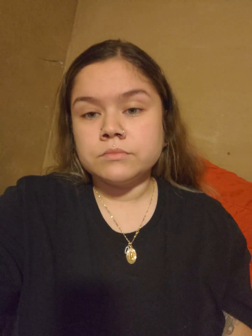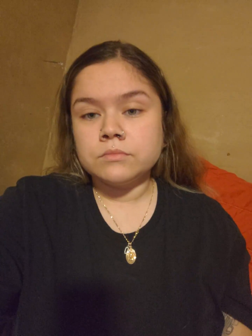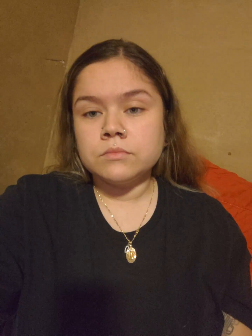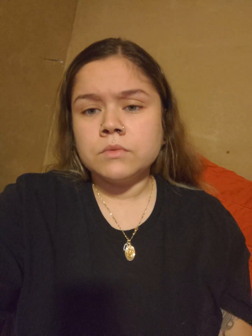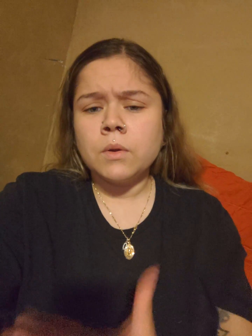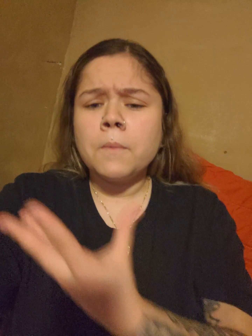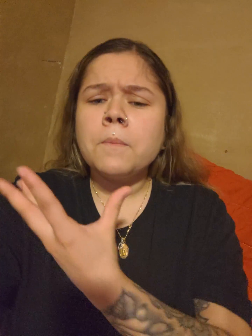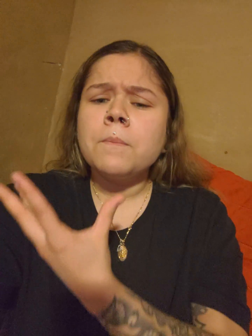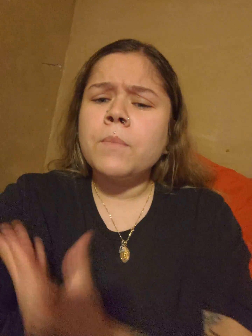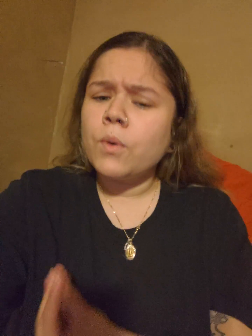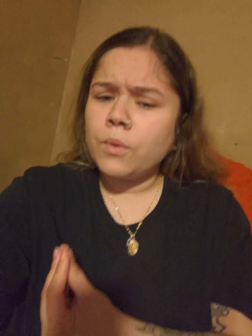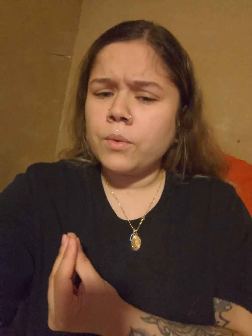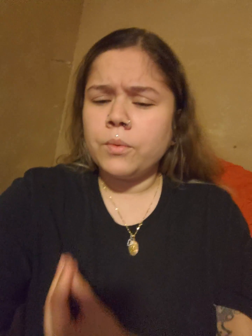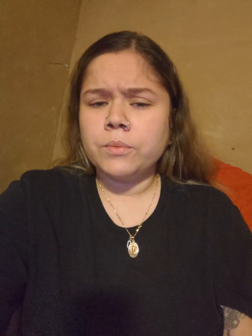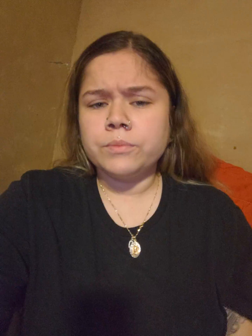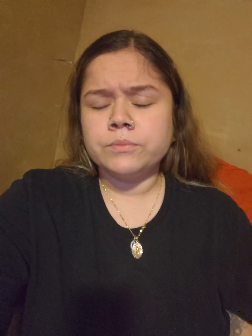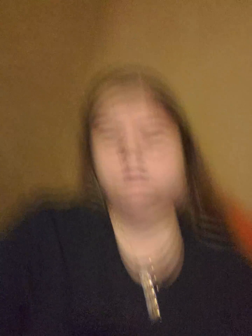poor